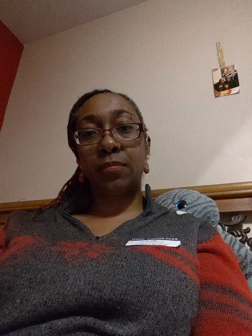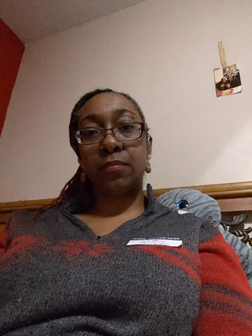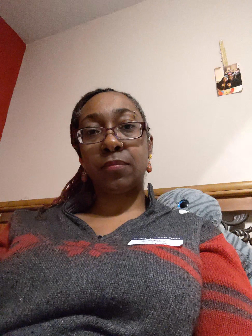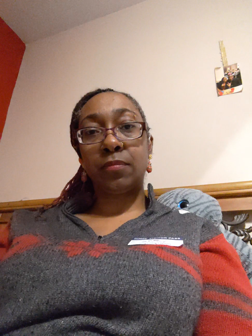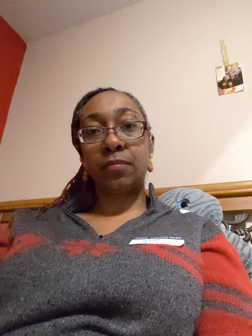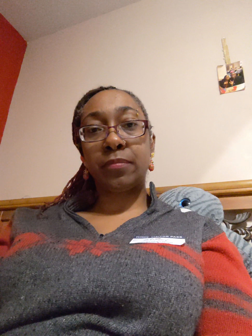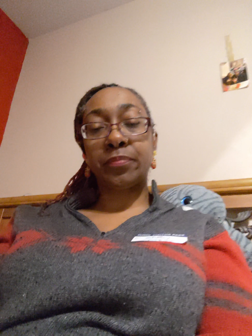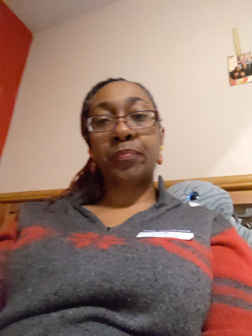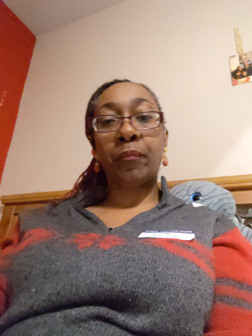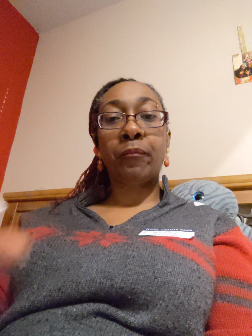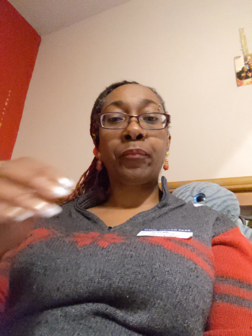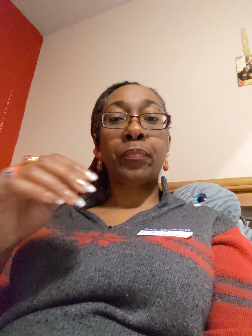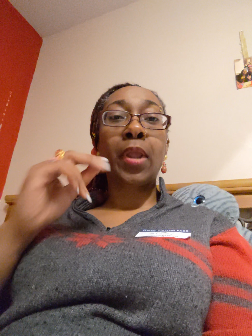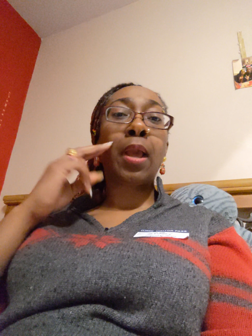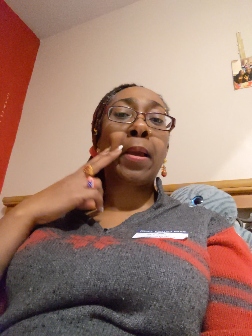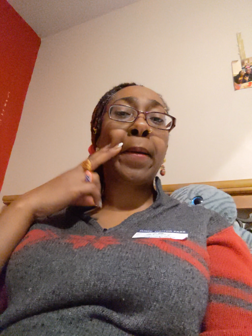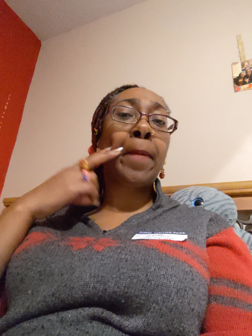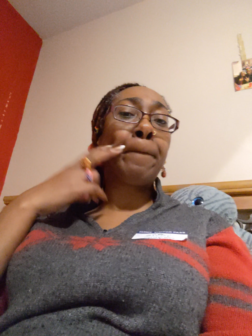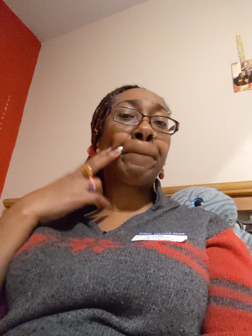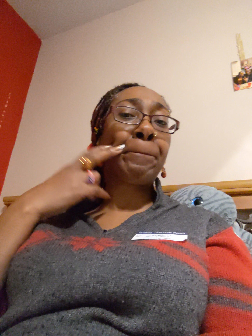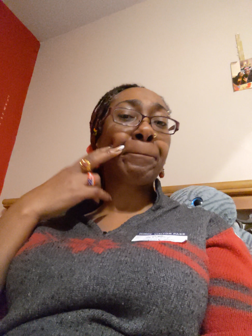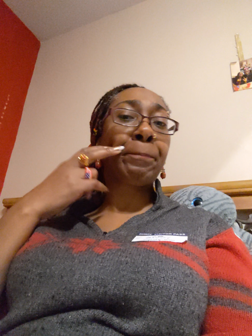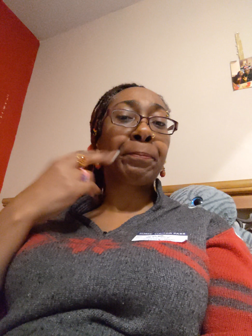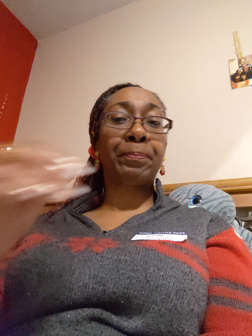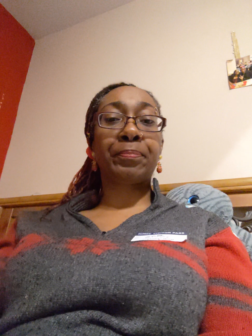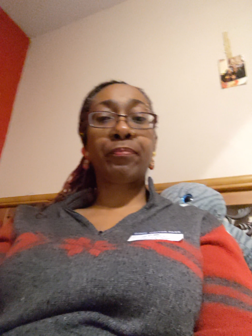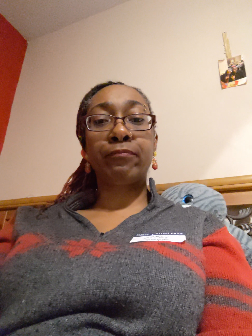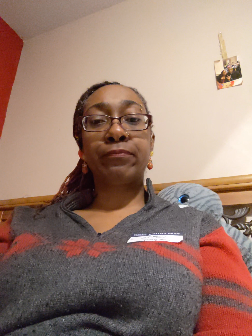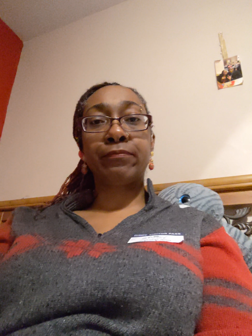gum